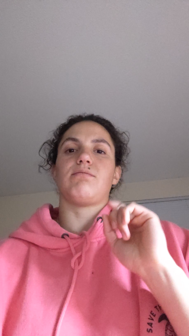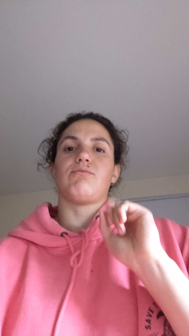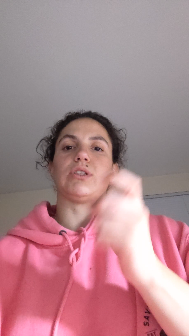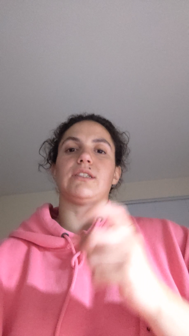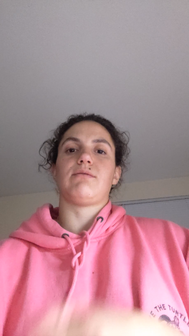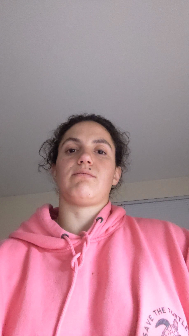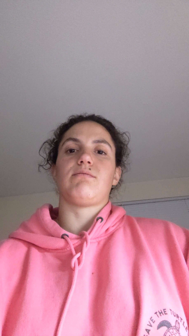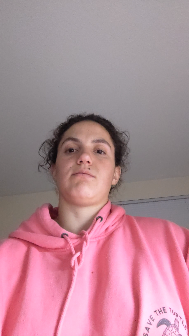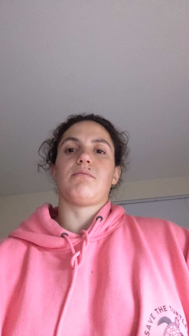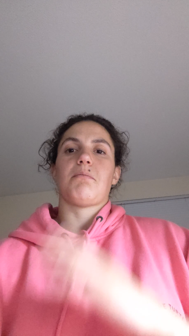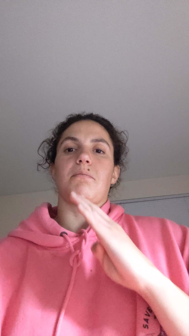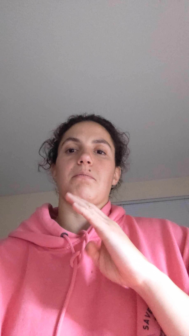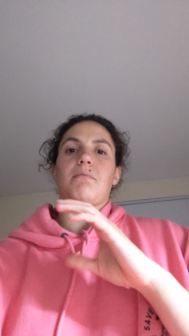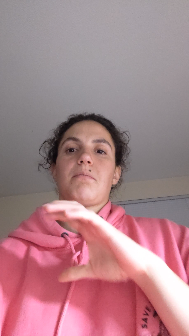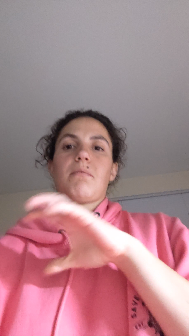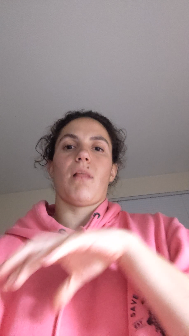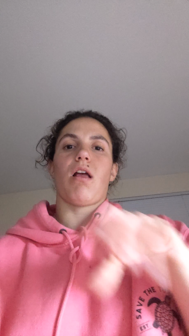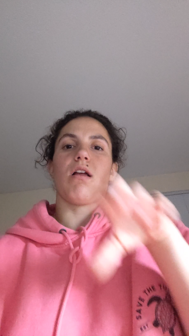block